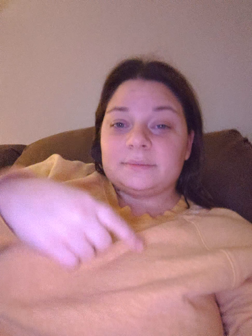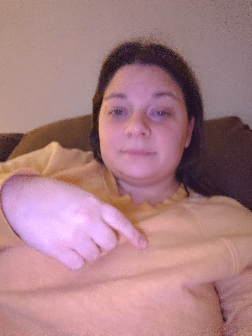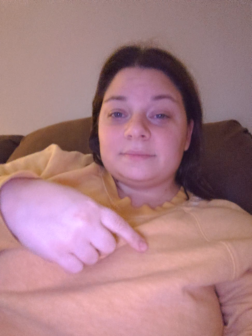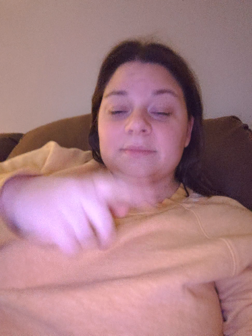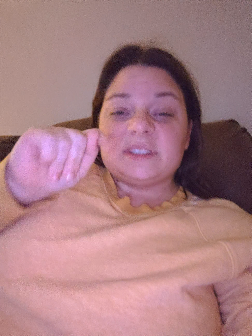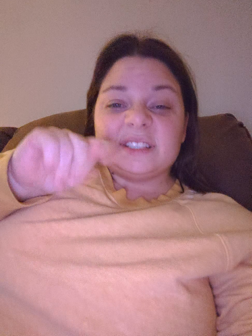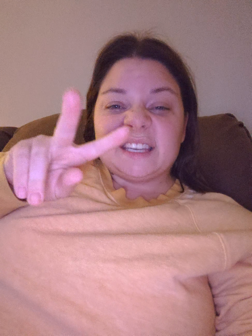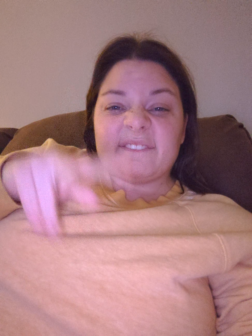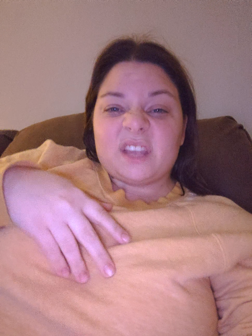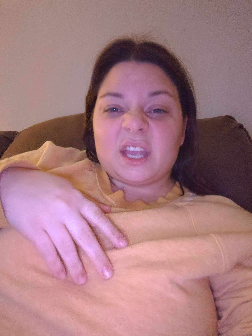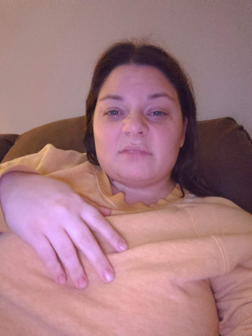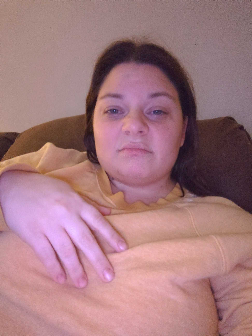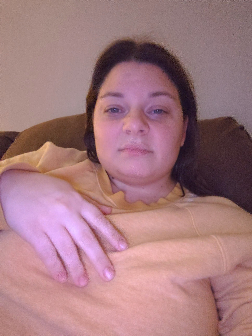TV